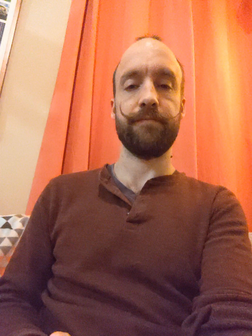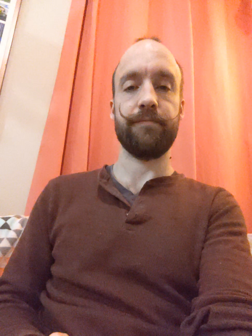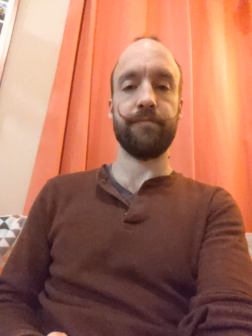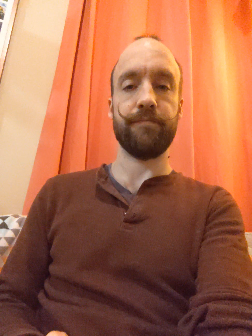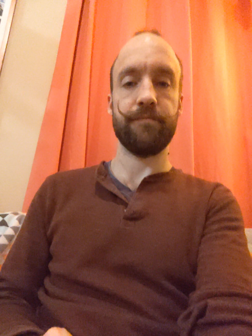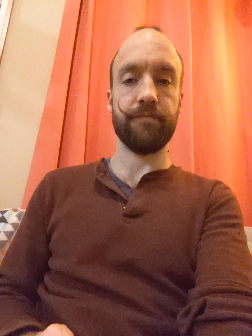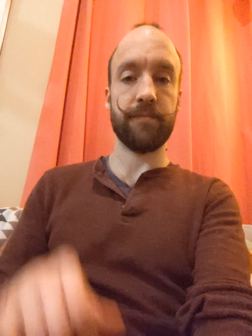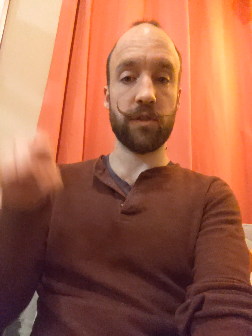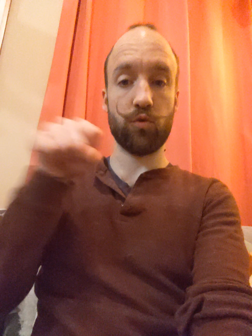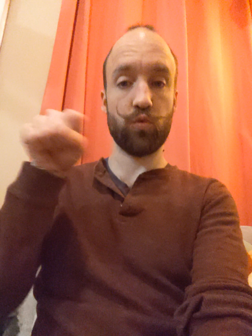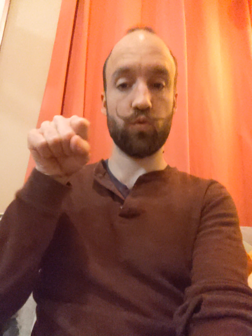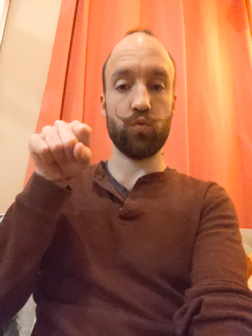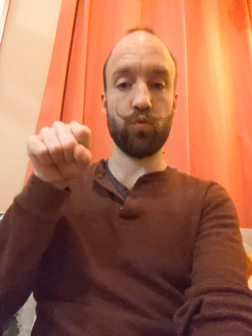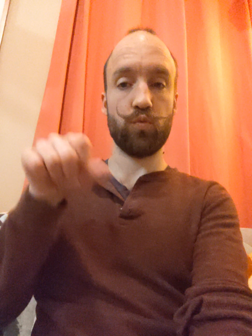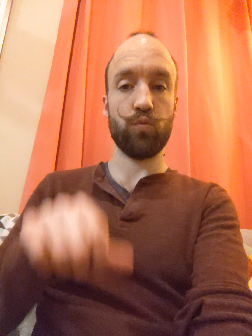shoe